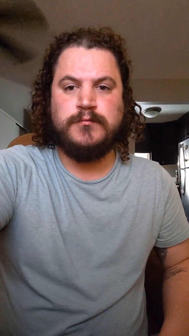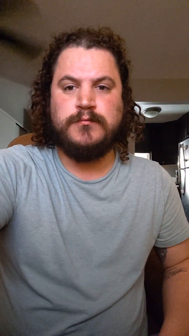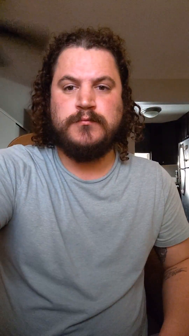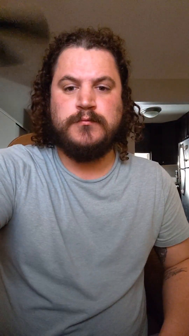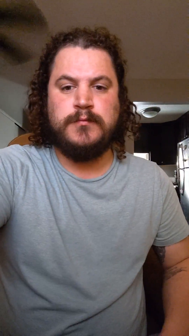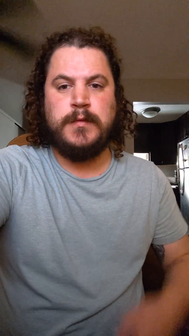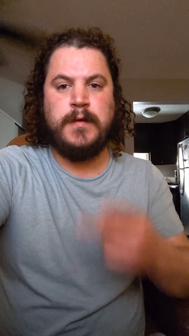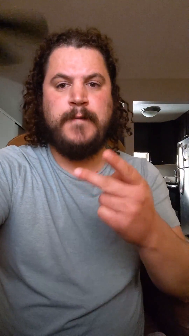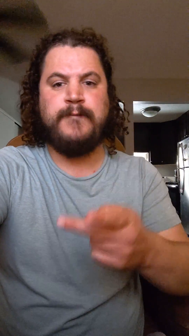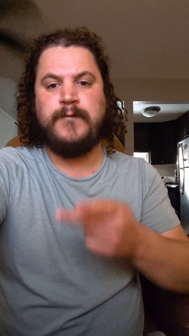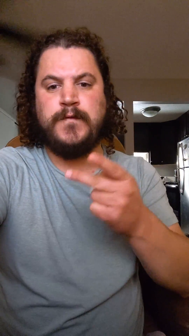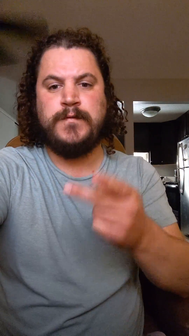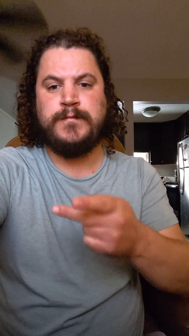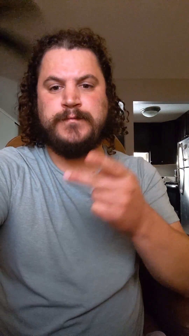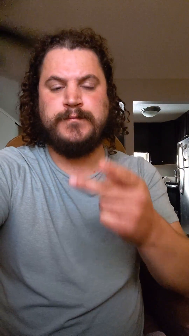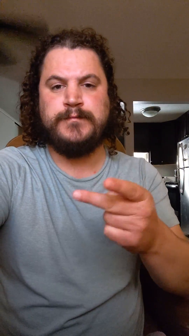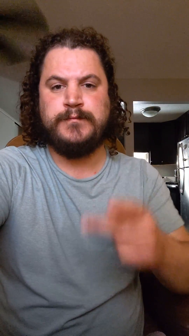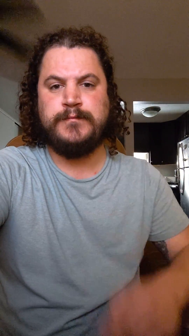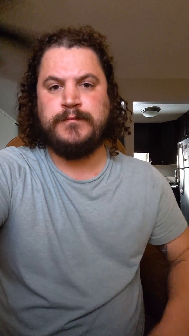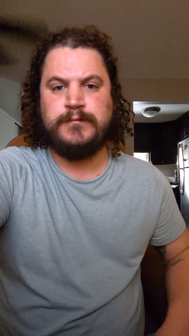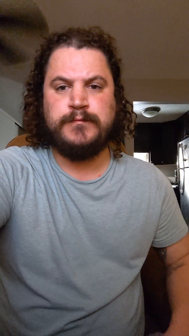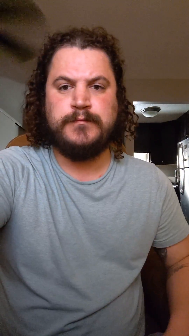careful